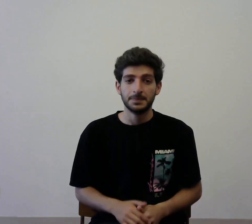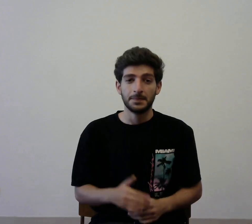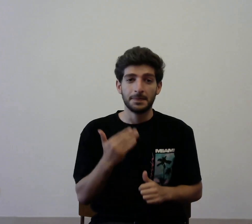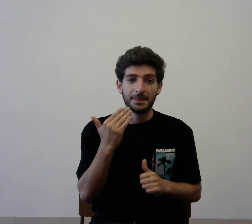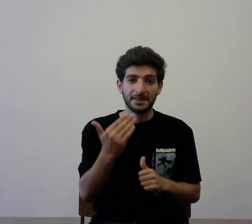siz